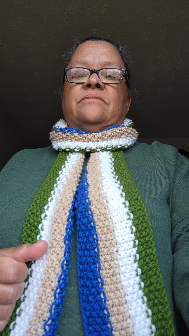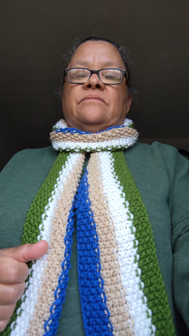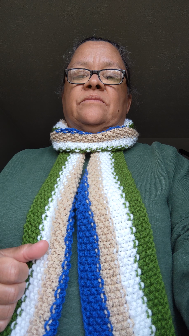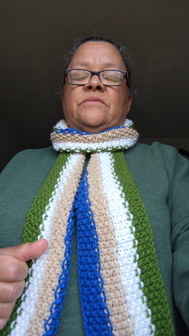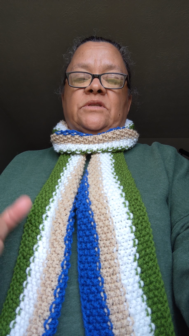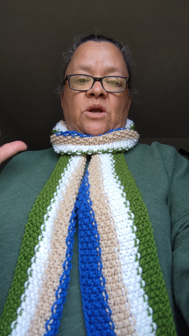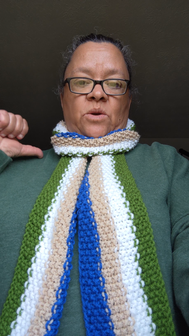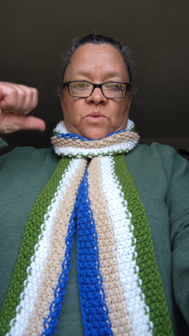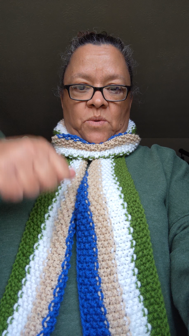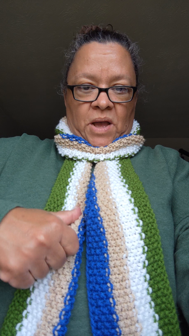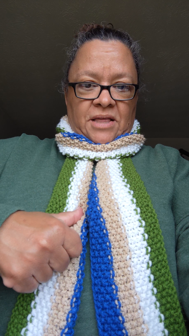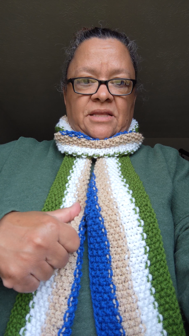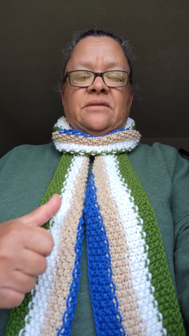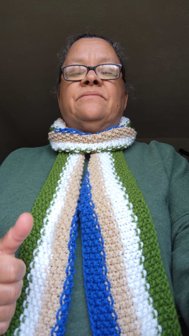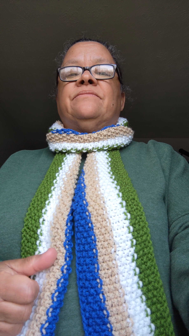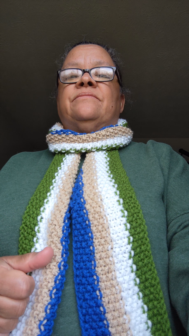coats